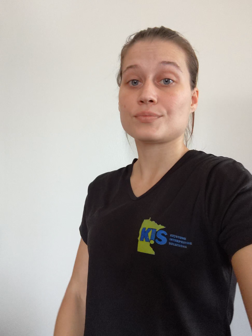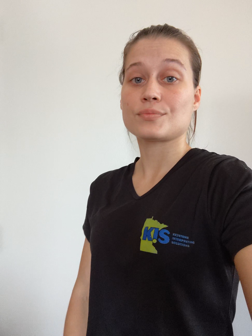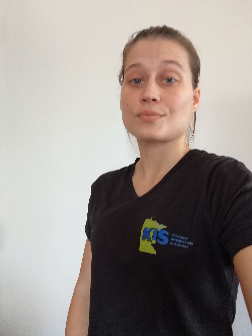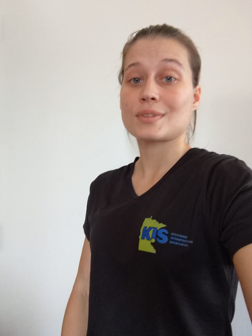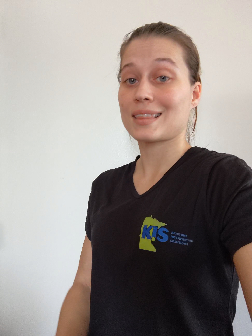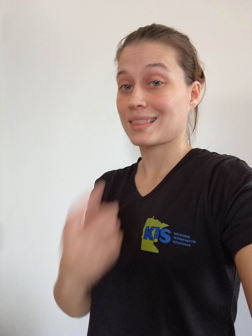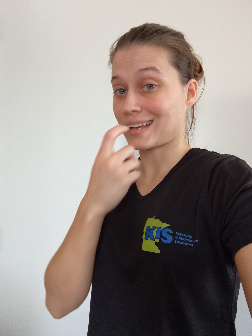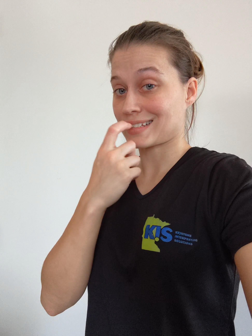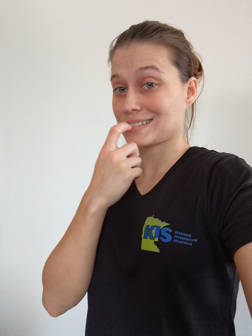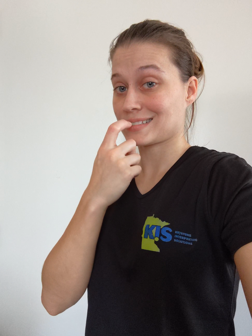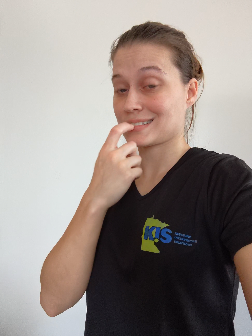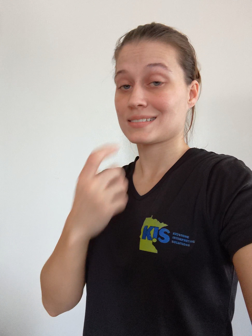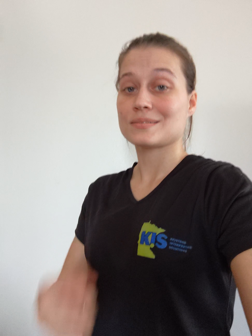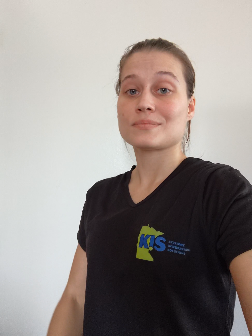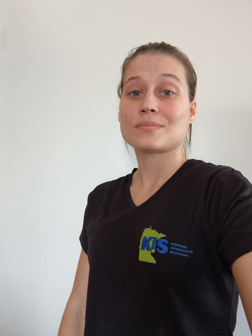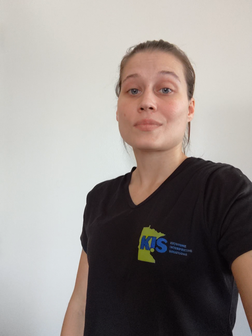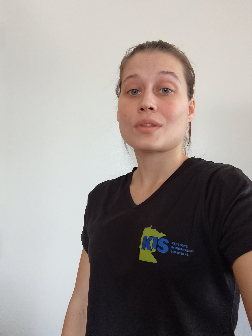window